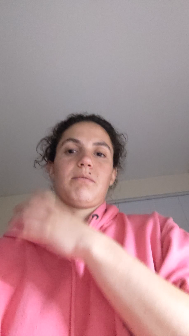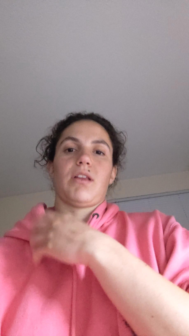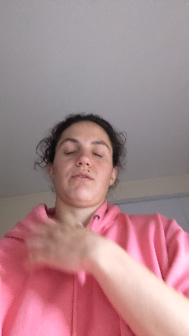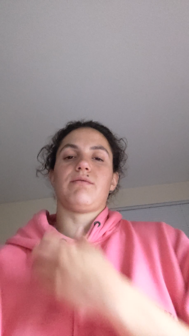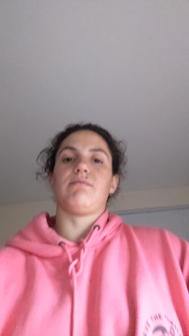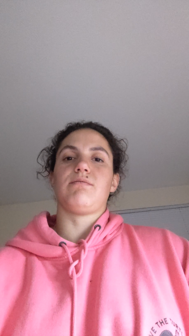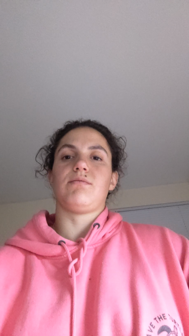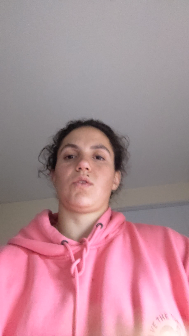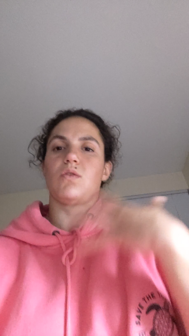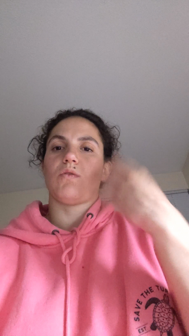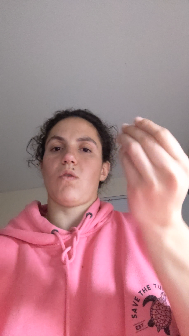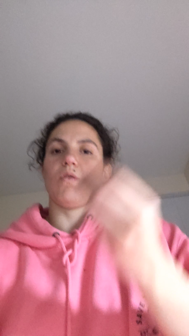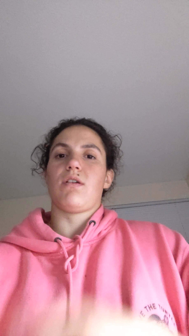going to